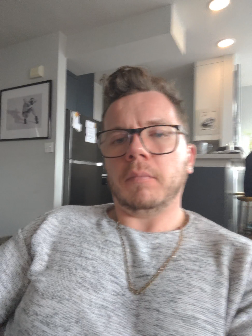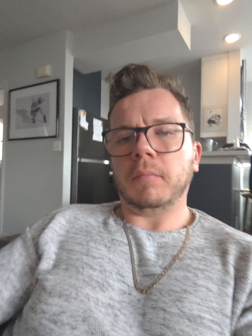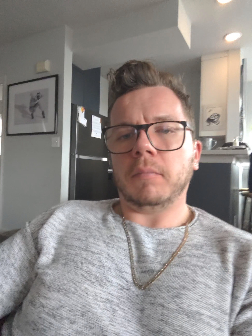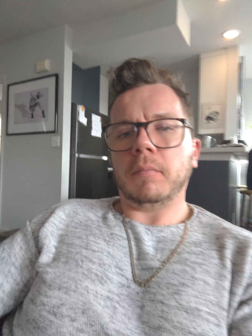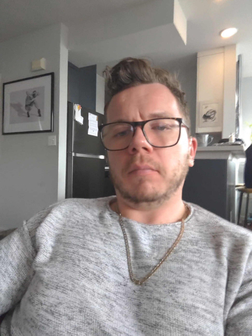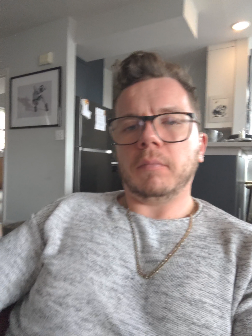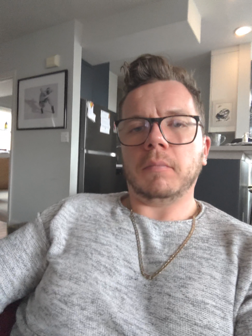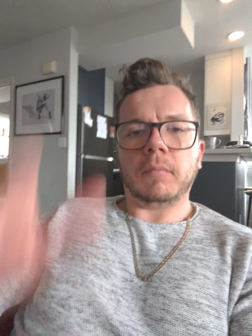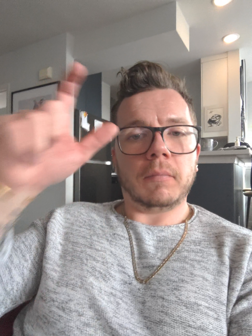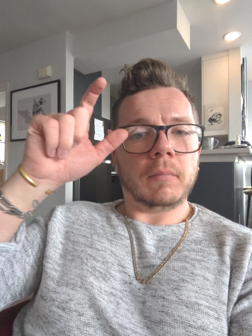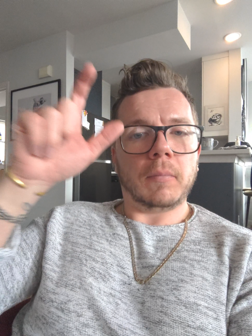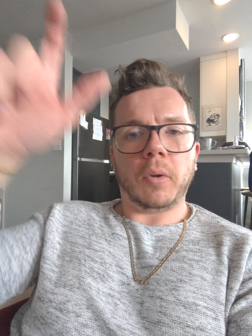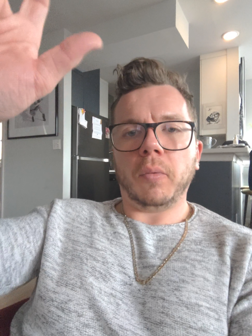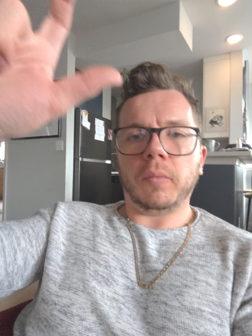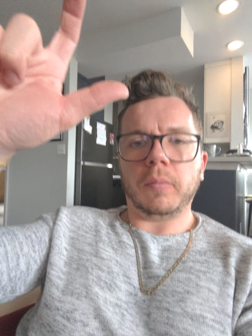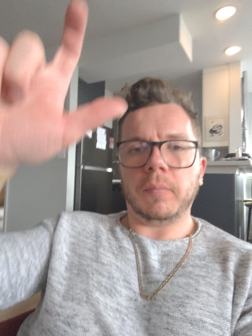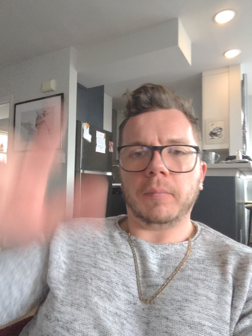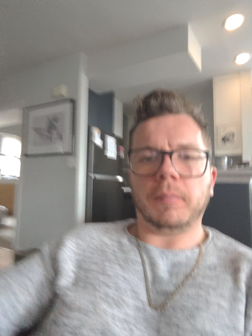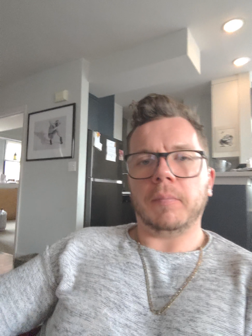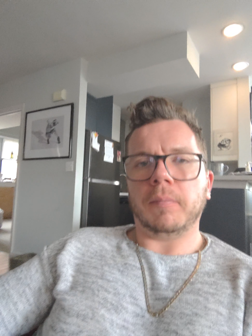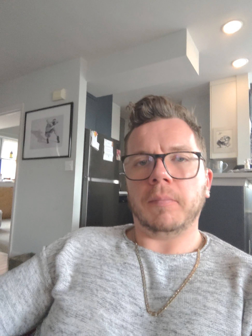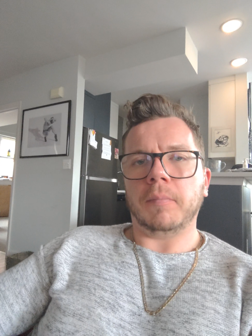moon